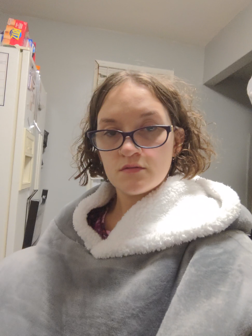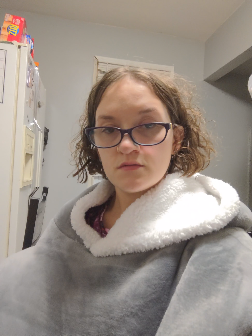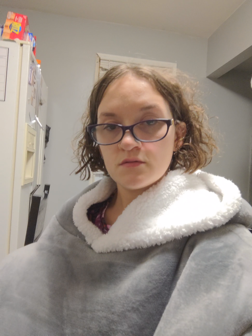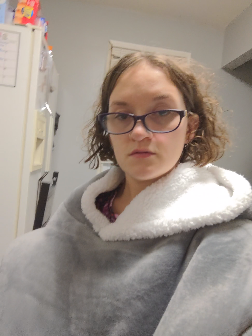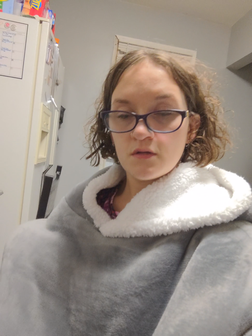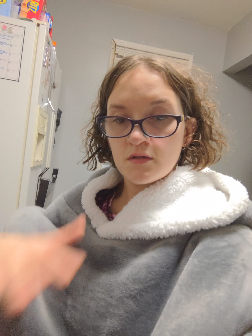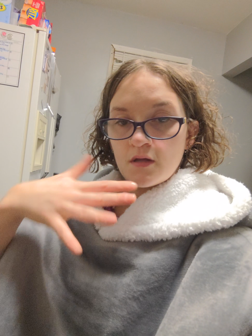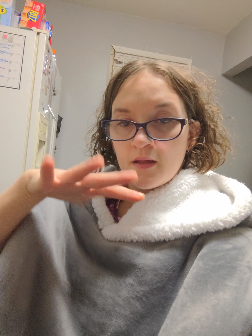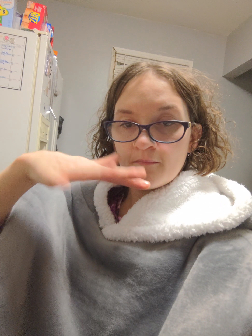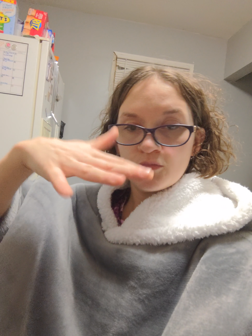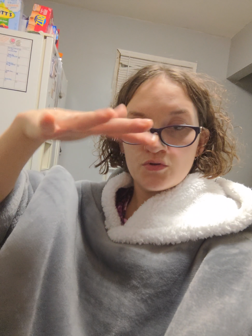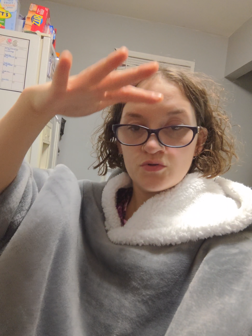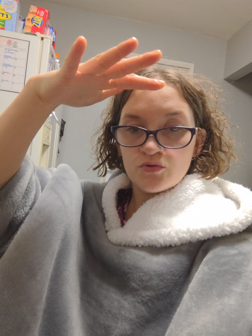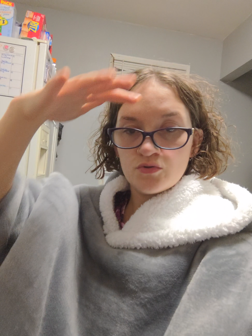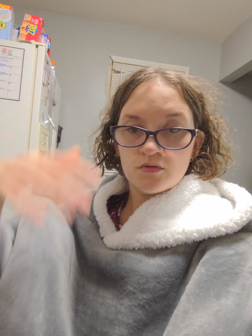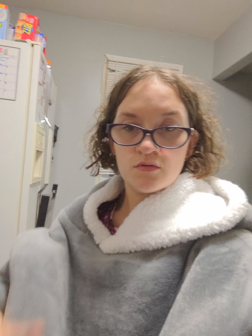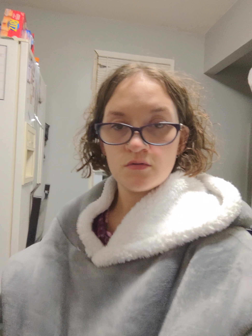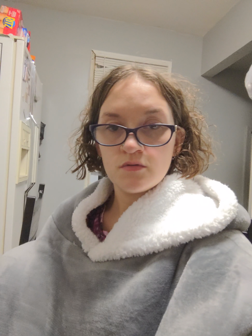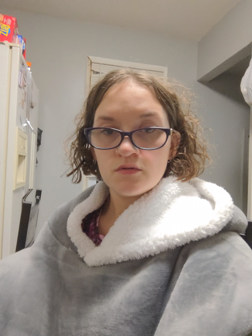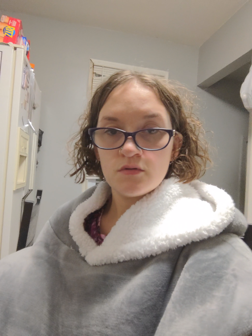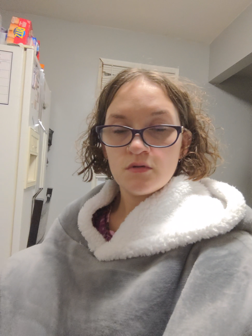helicopter